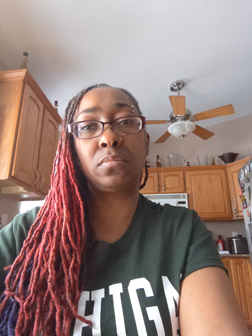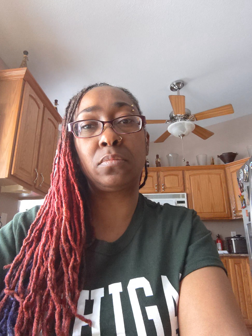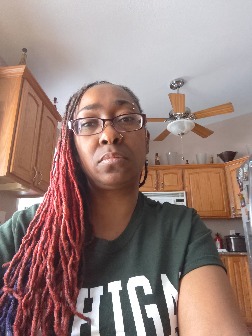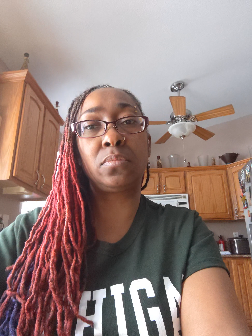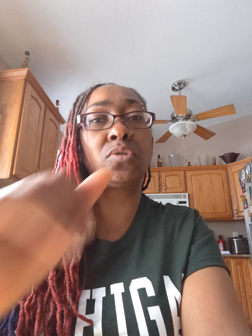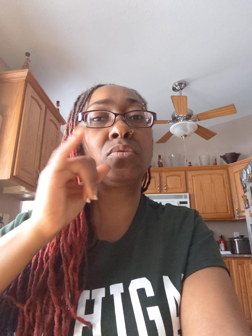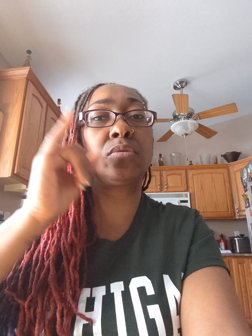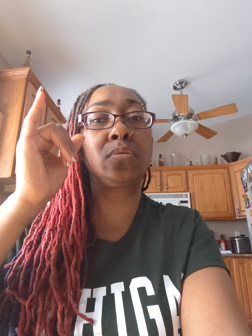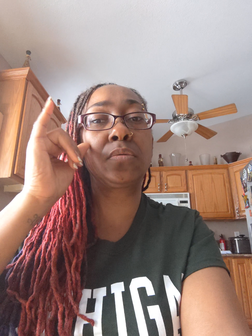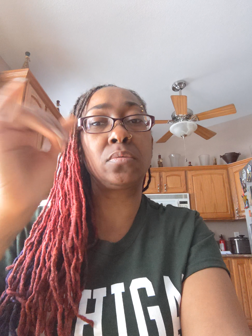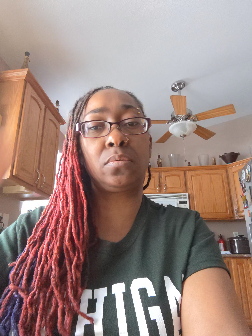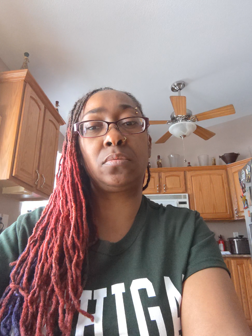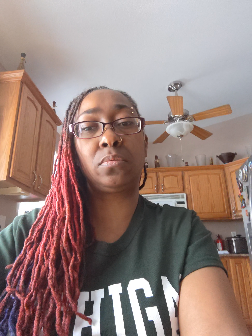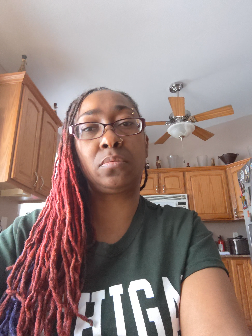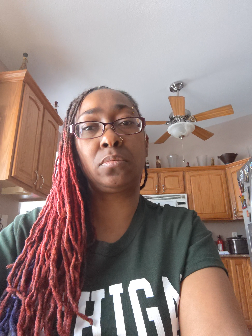yesterday